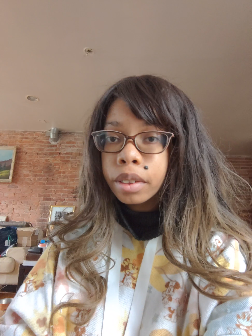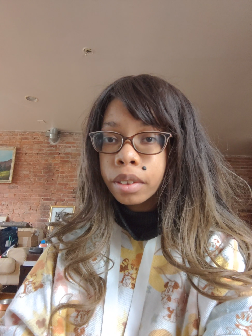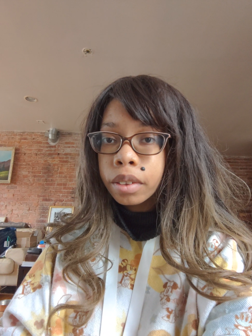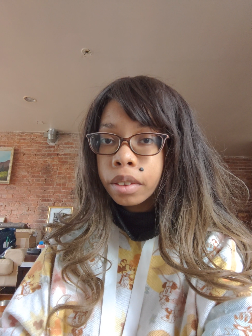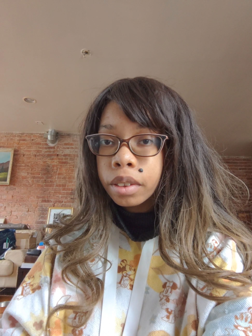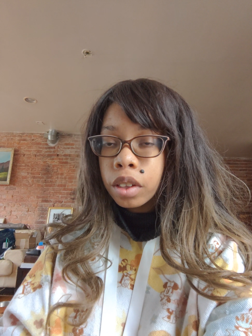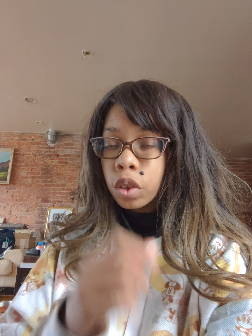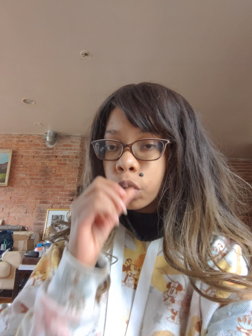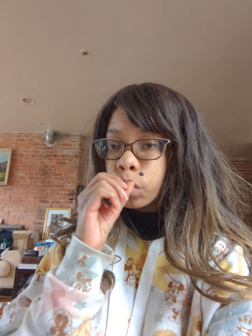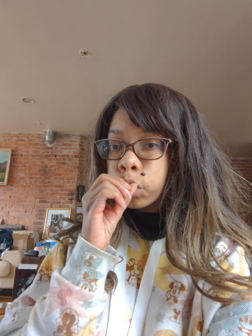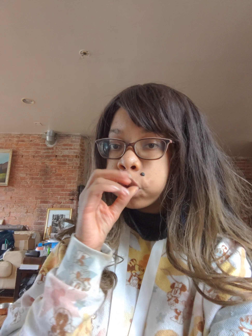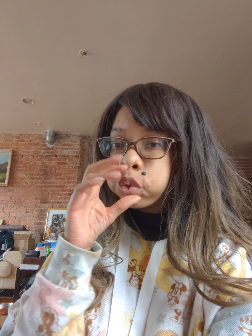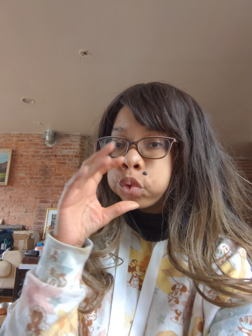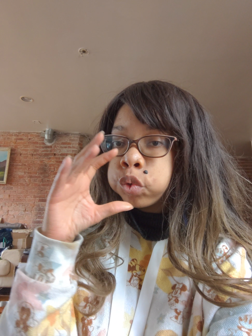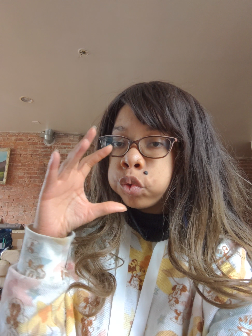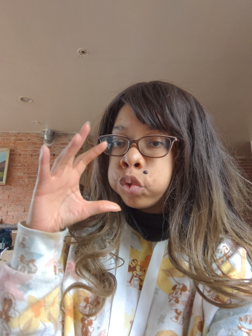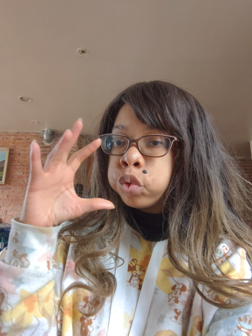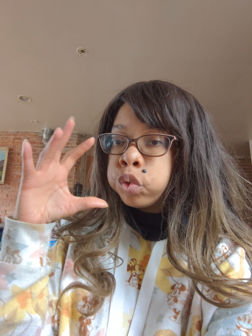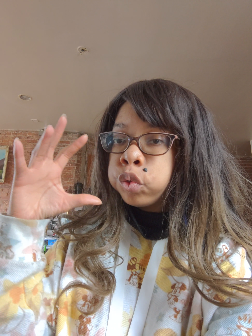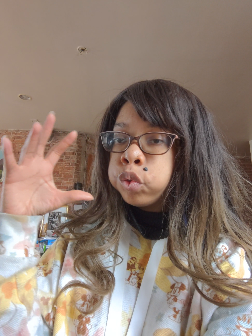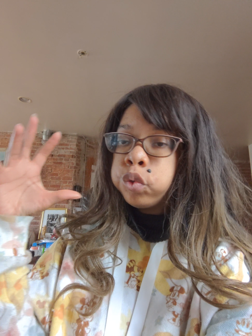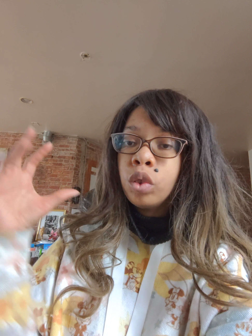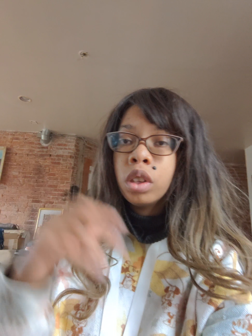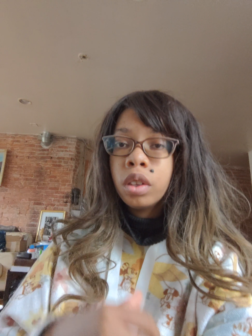balloon